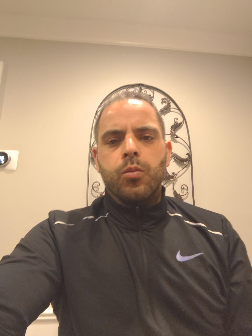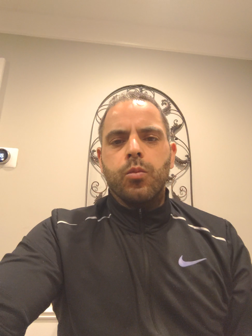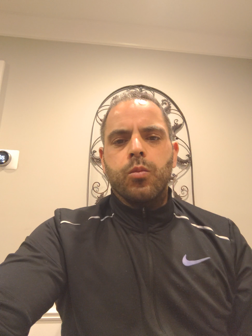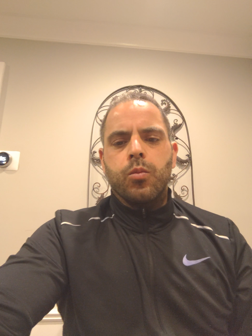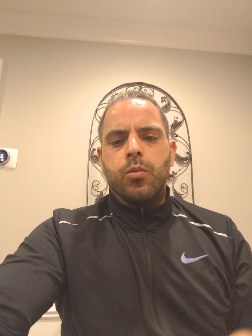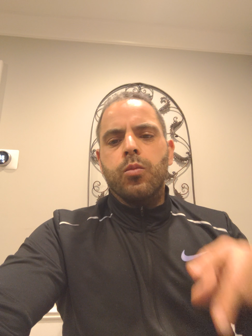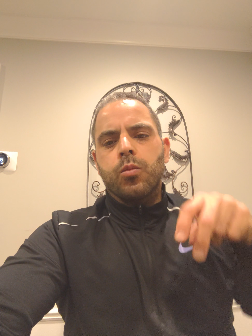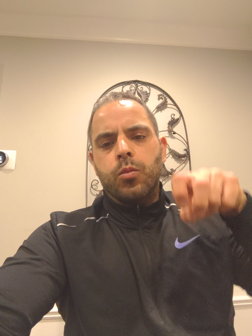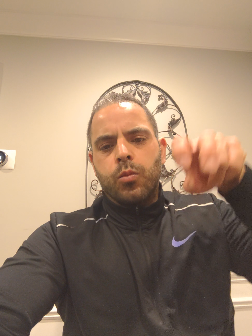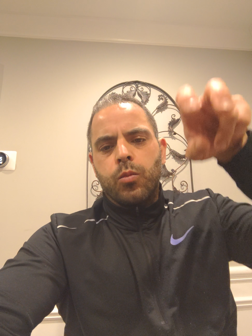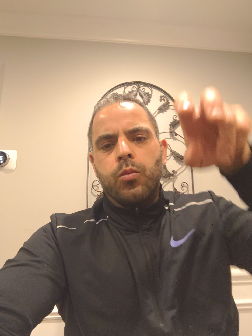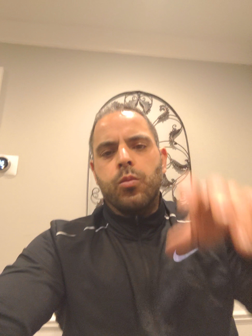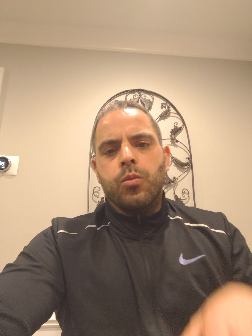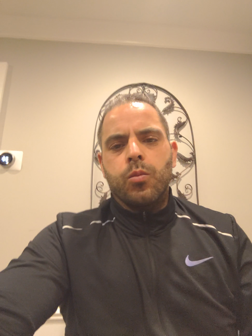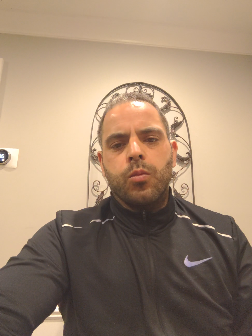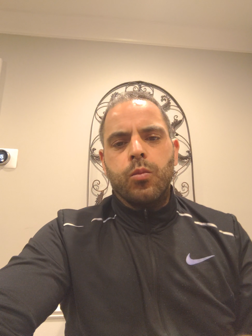stairs